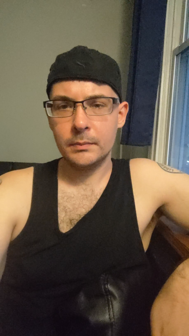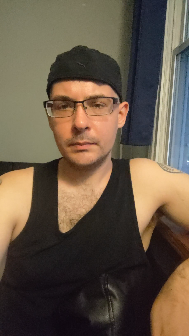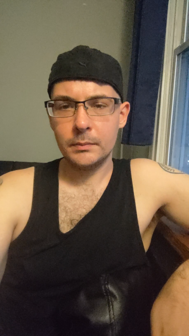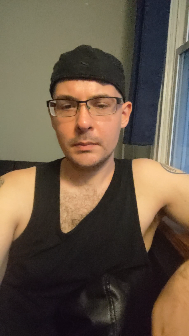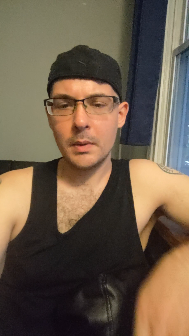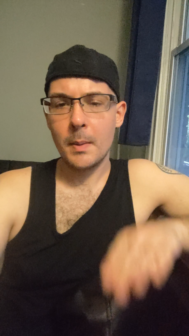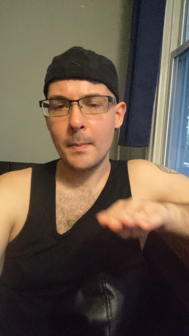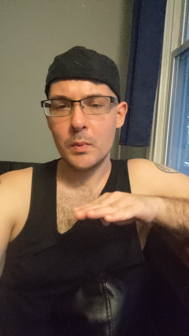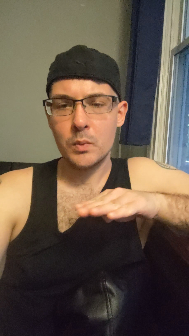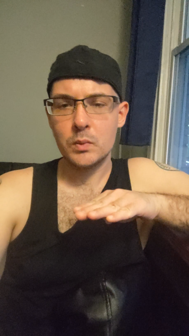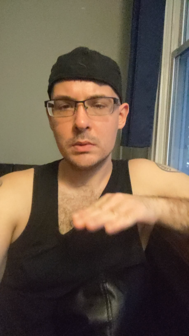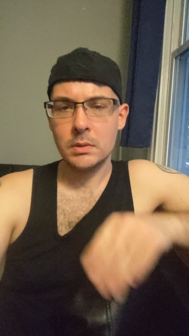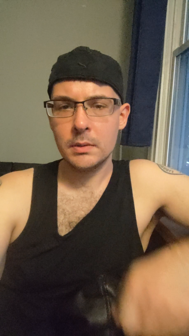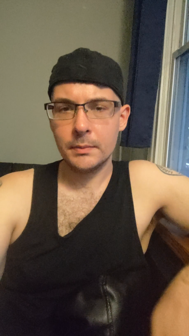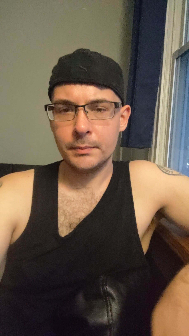boots